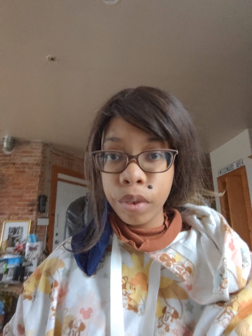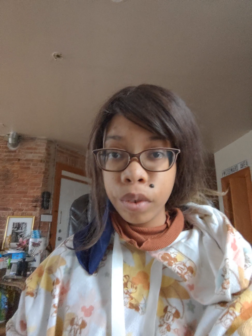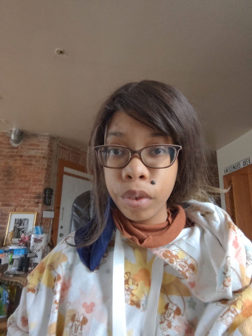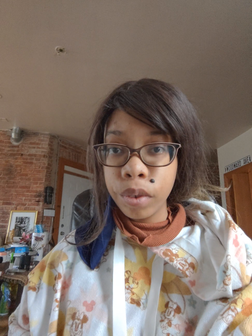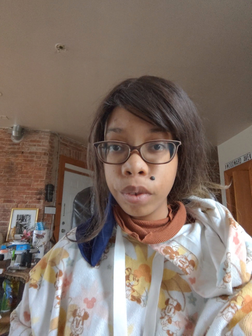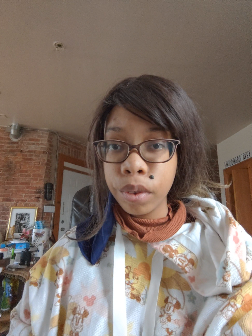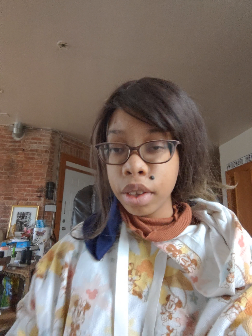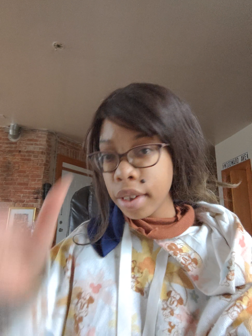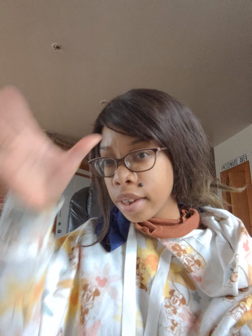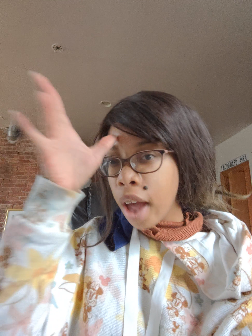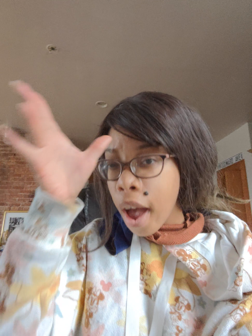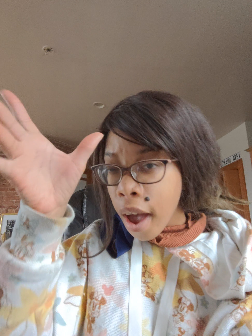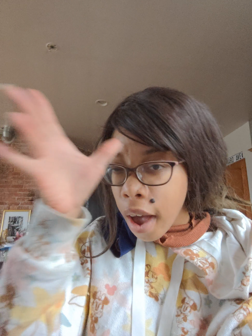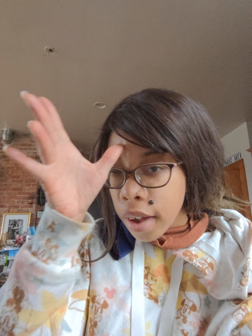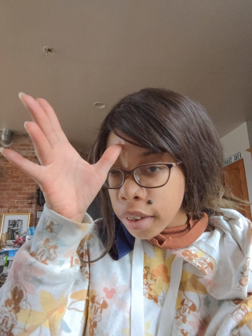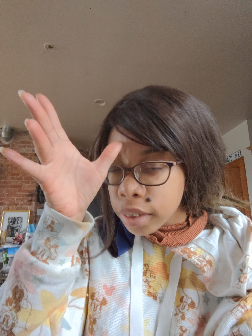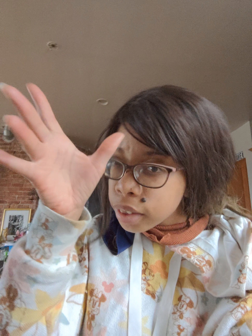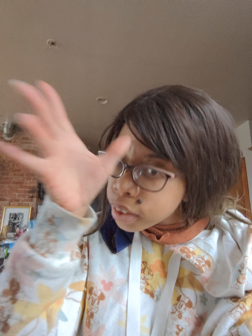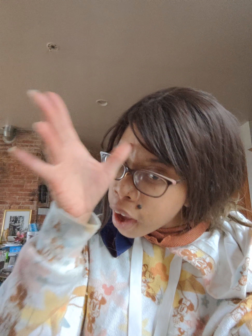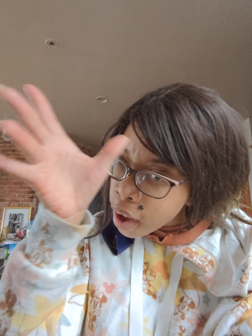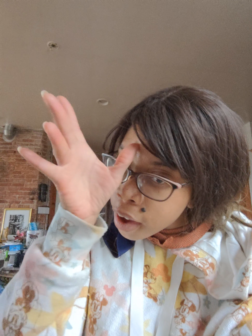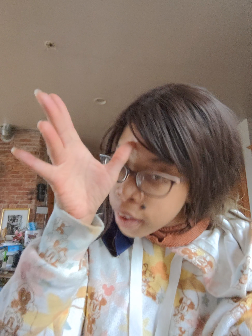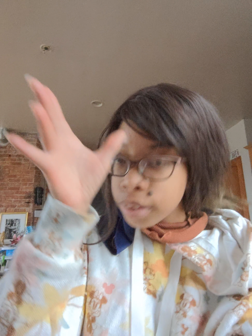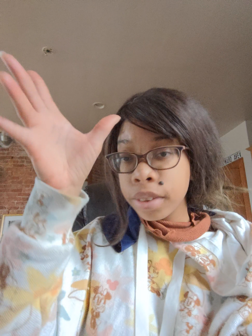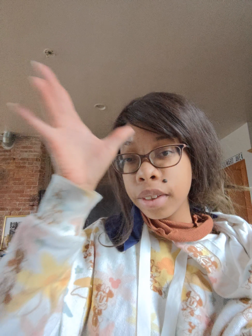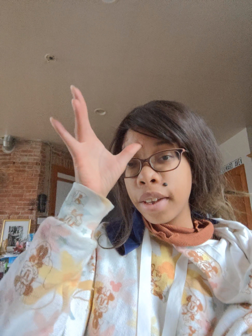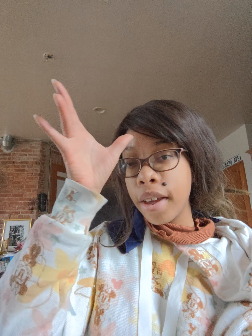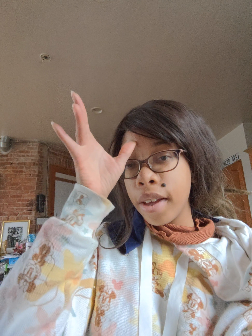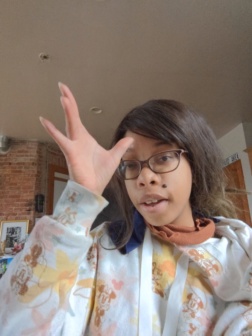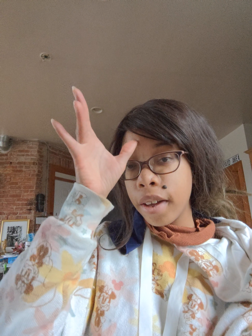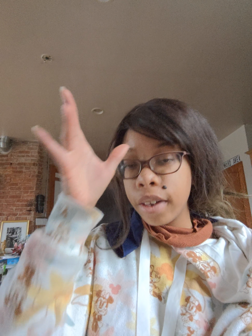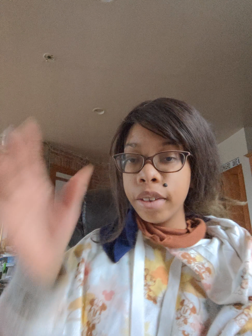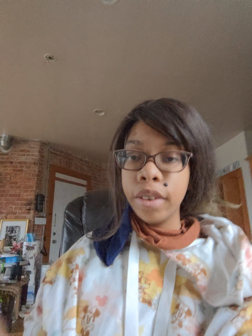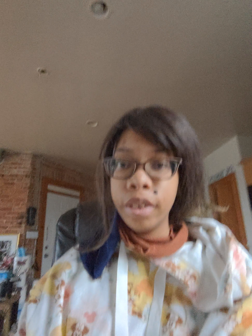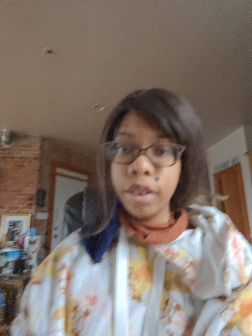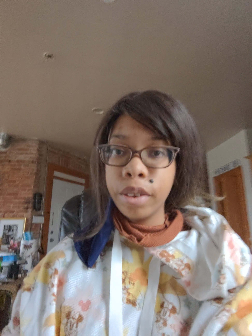dad